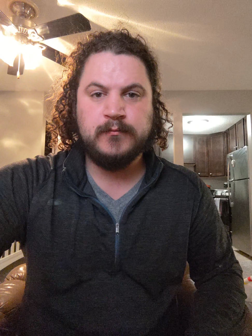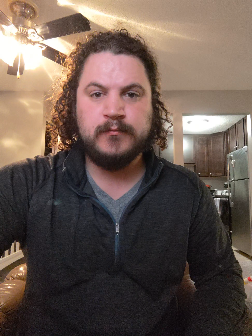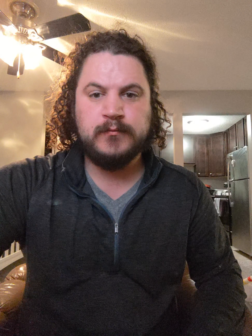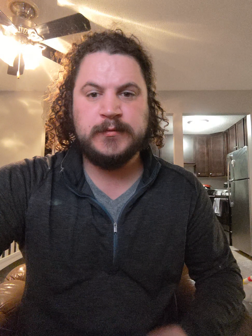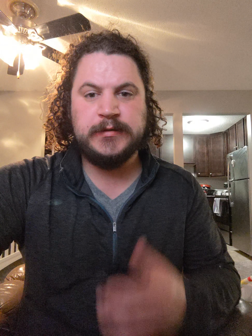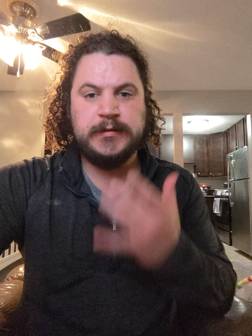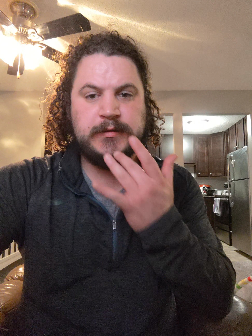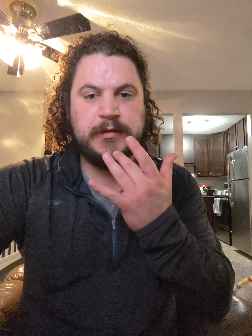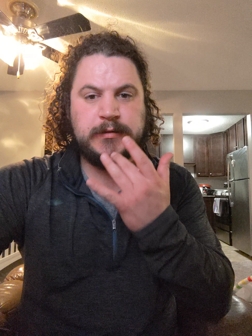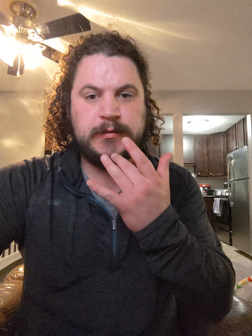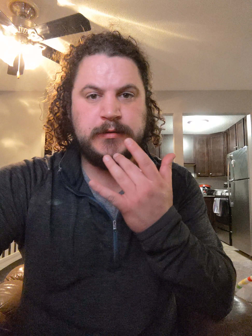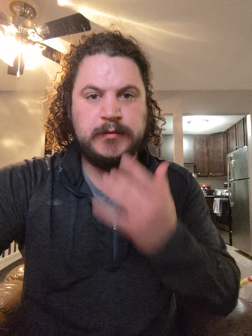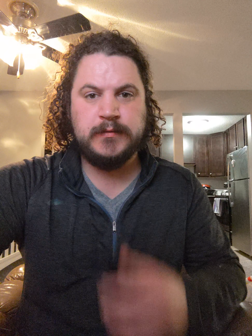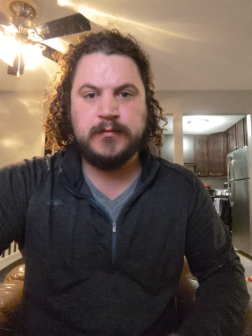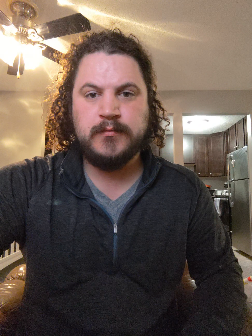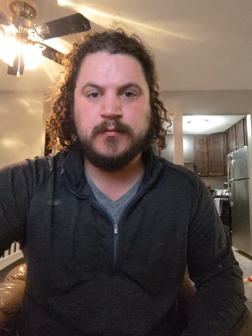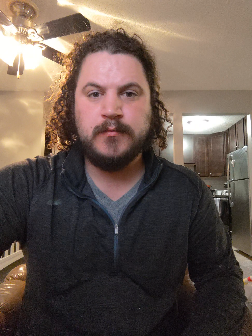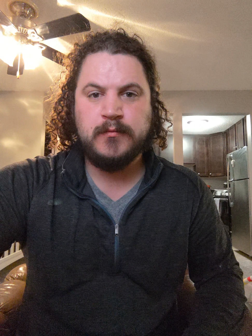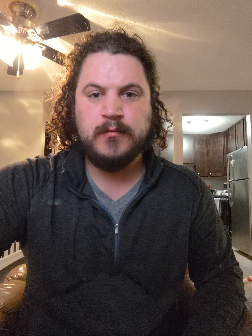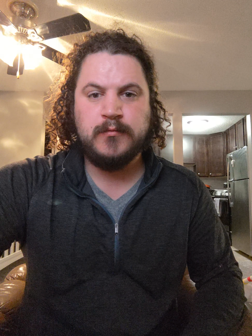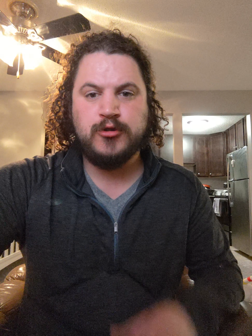taste